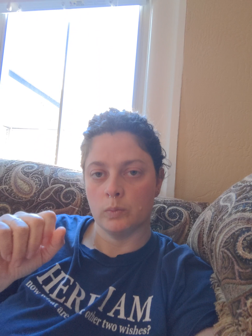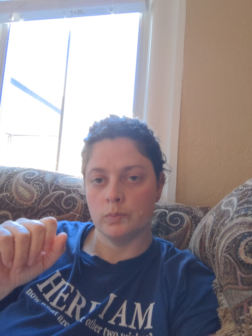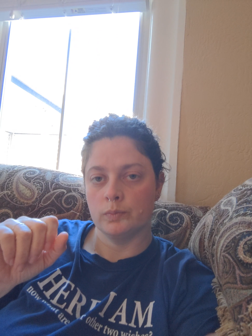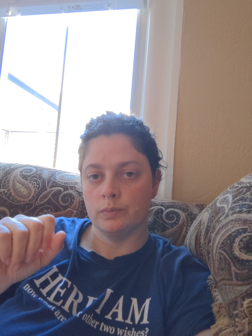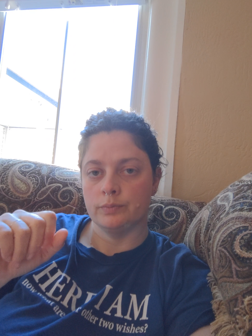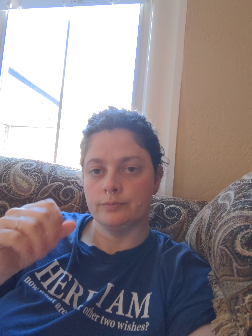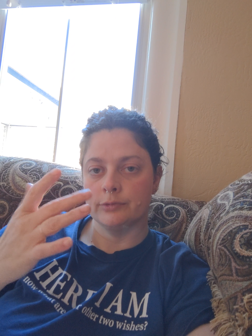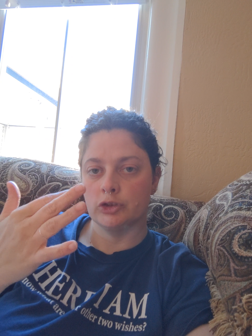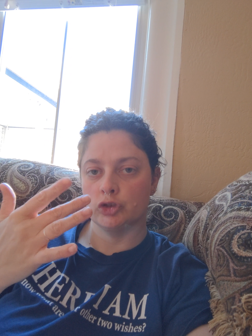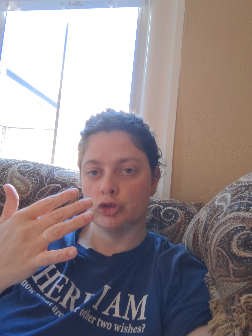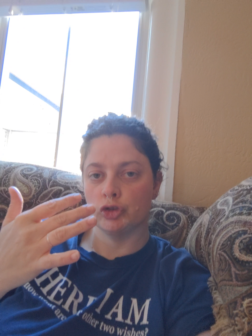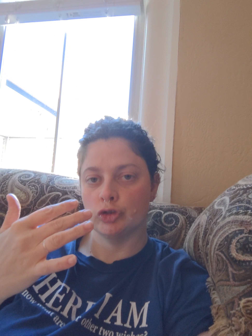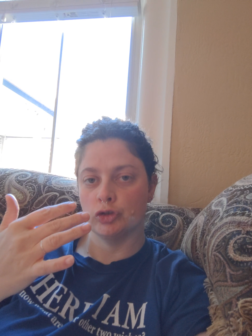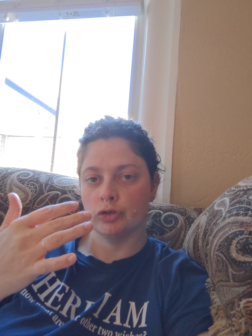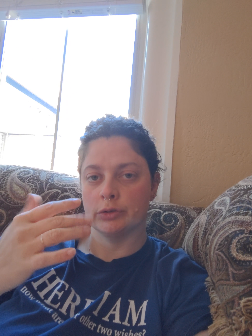finger